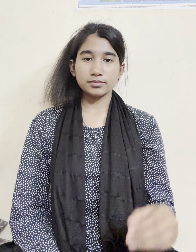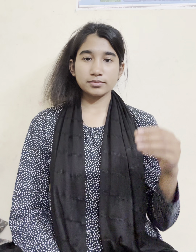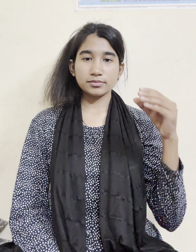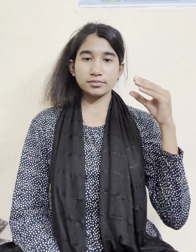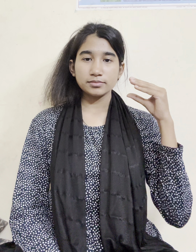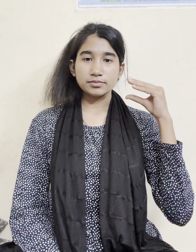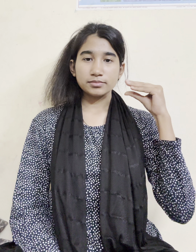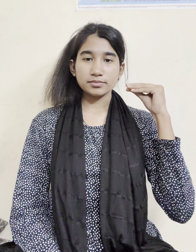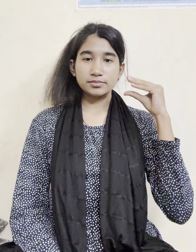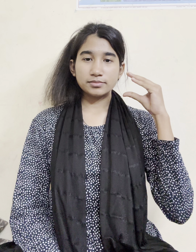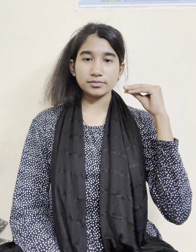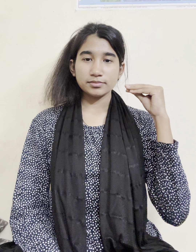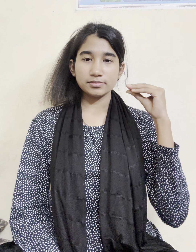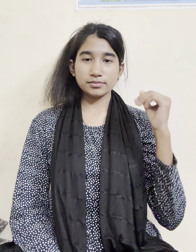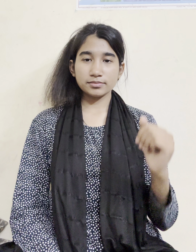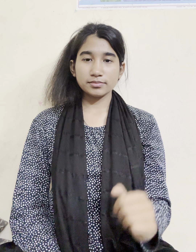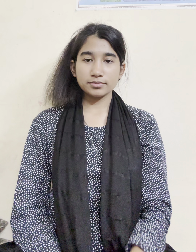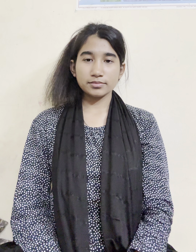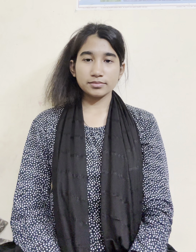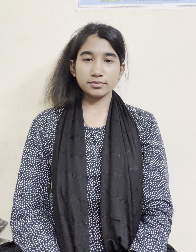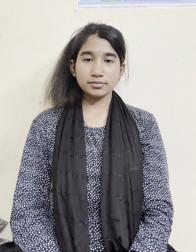ধন্যবাদ